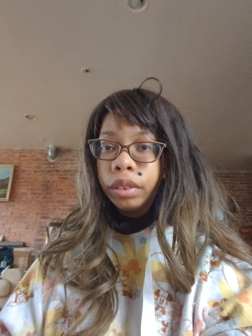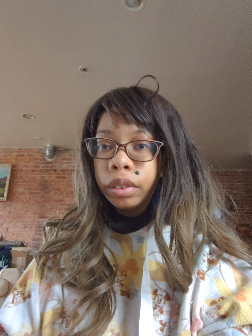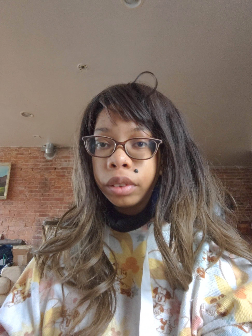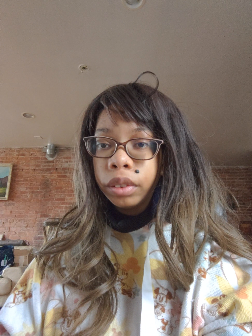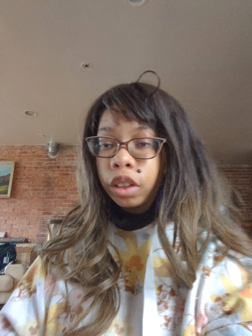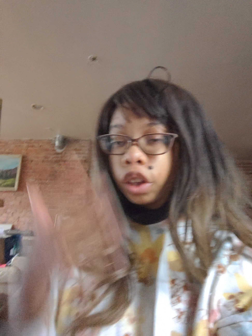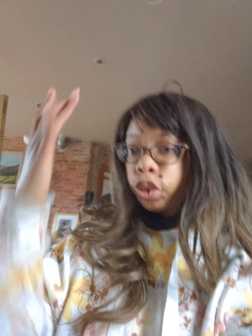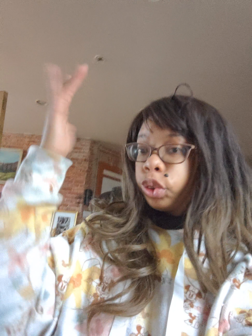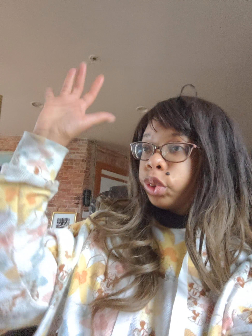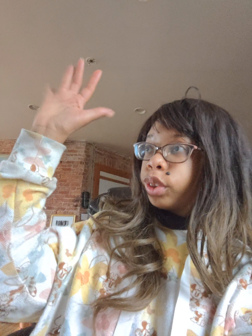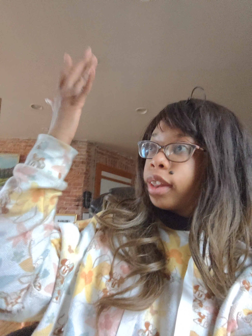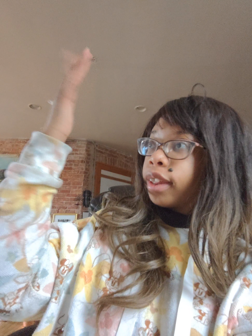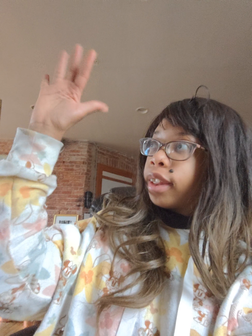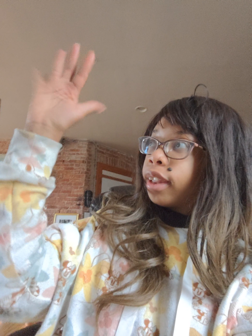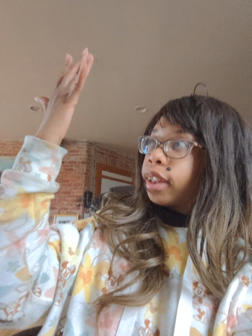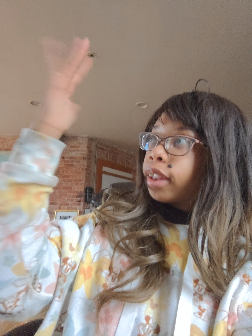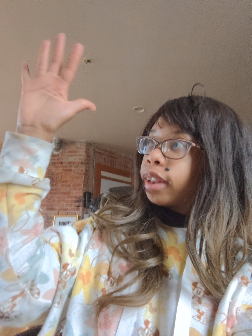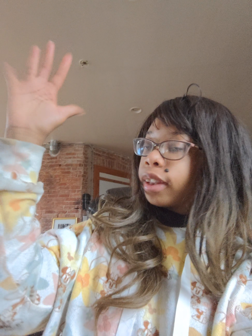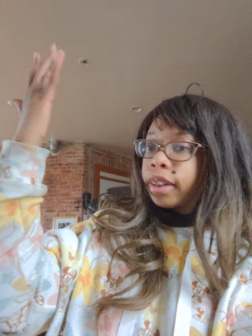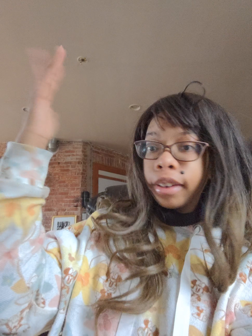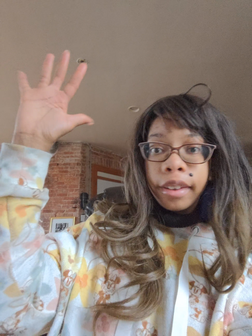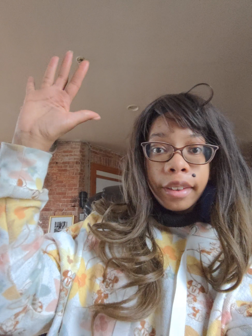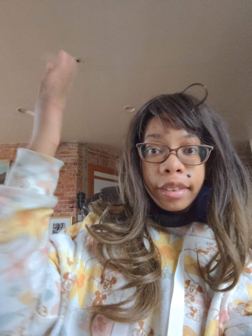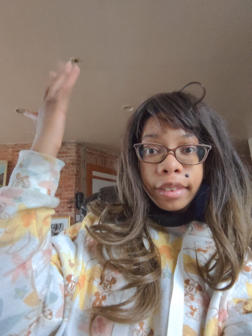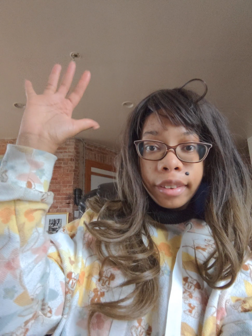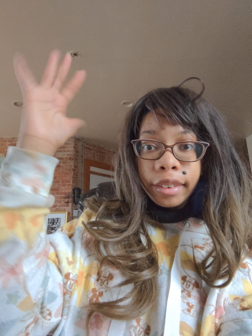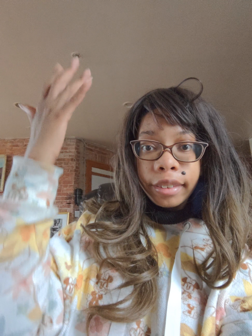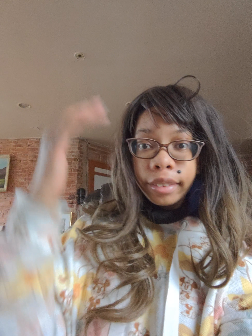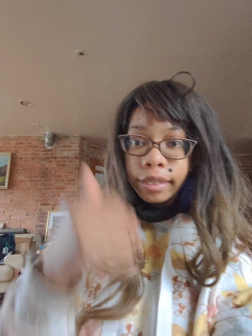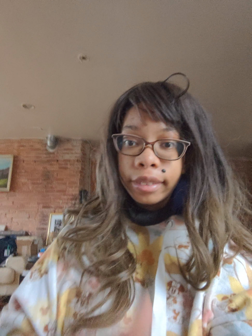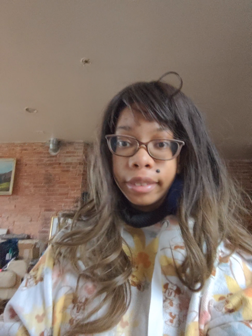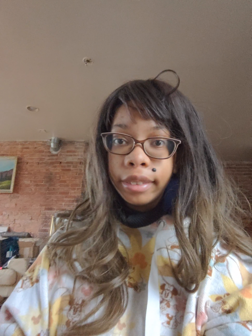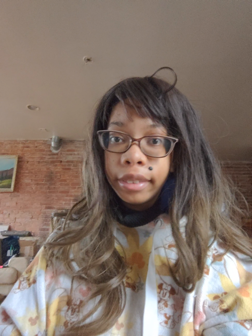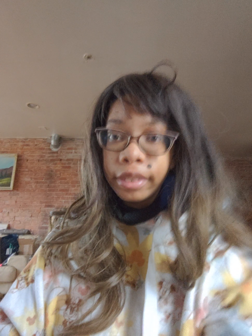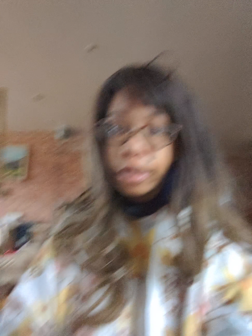tree